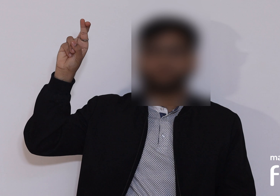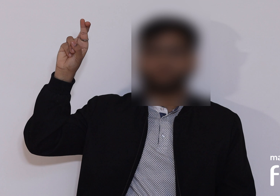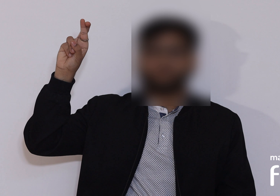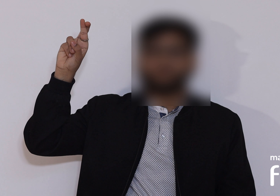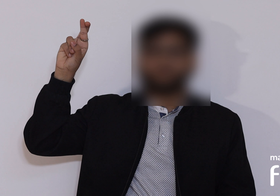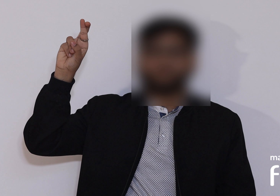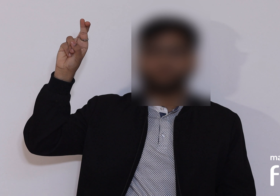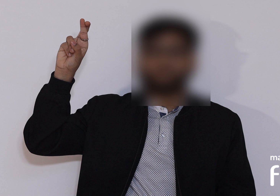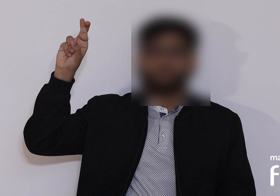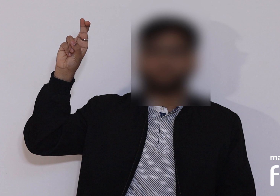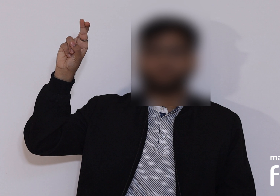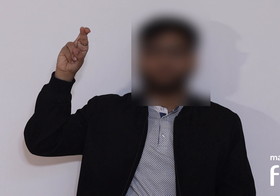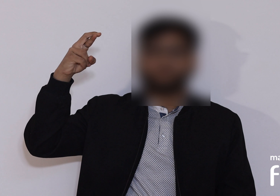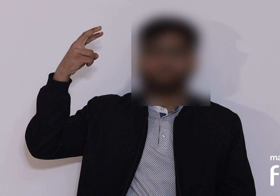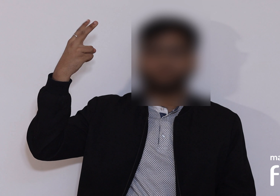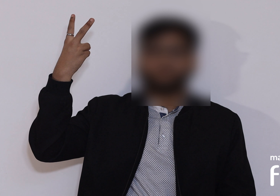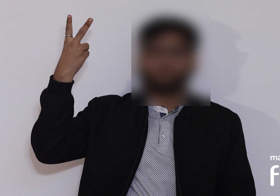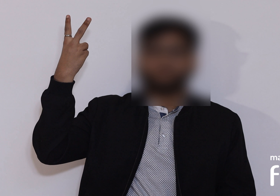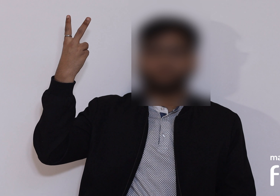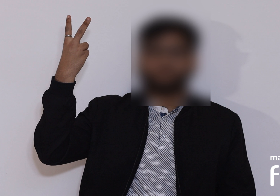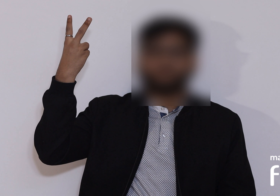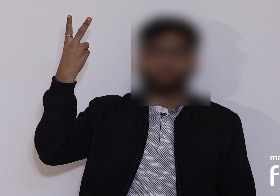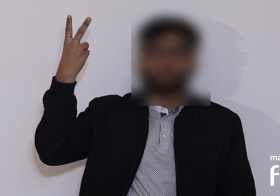ڑ